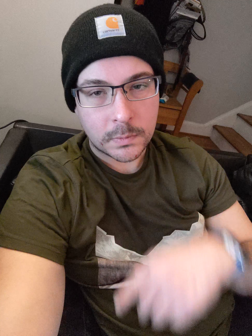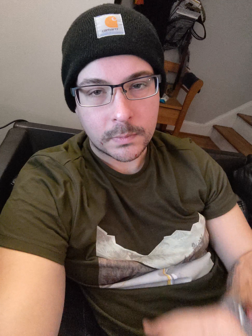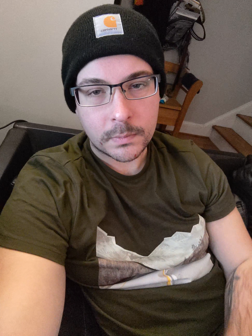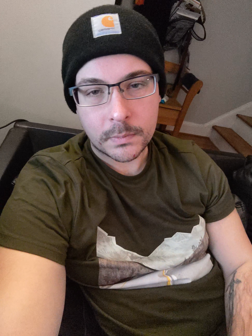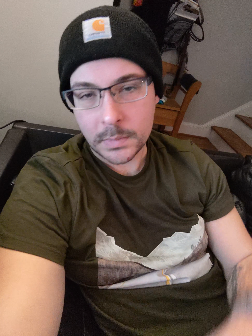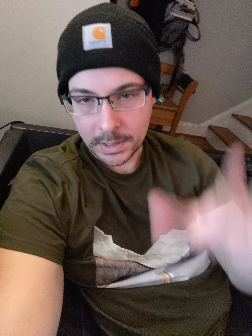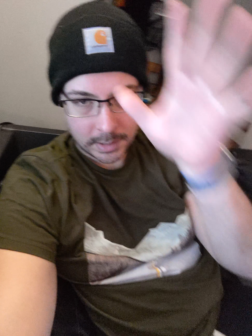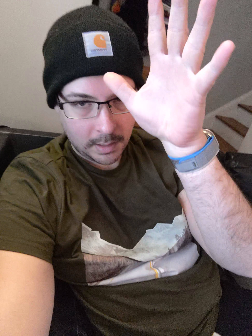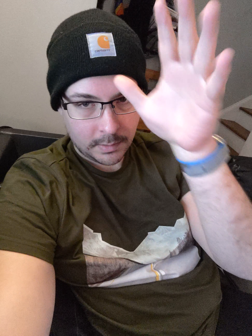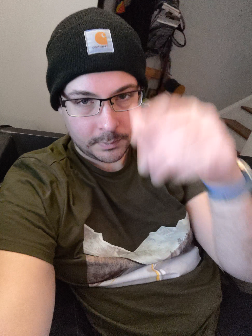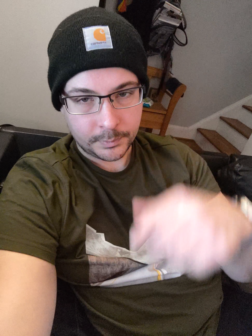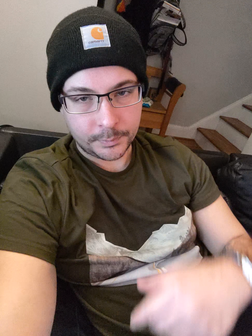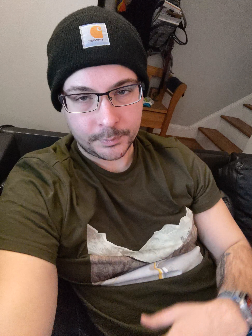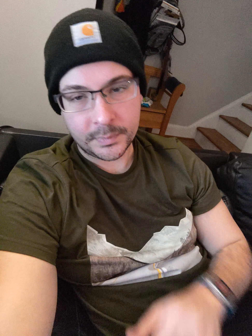dad